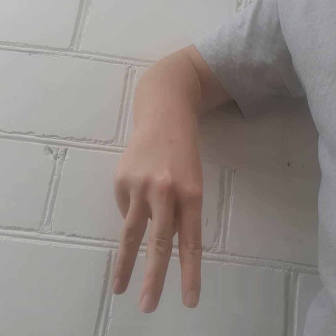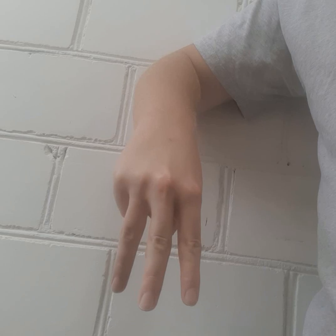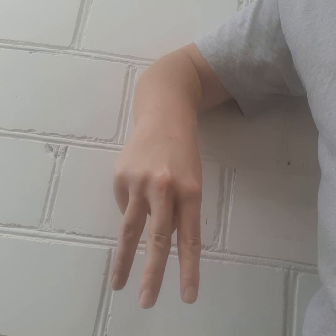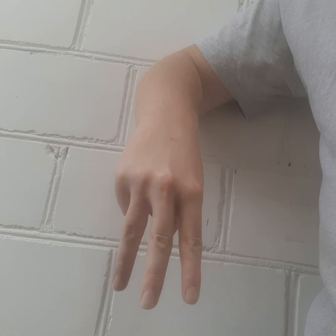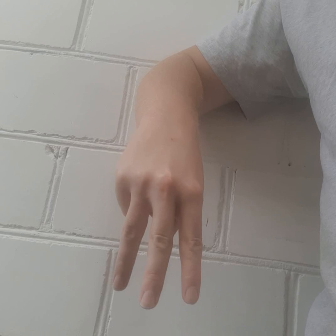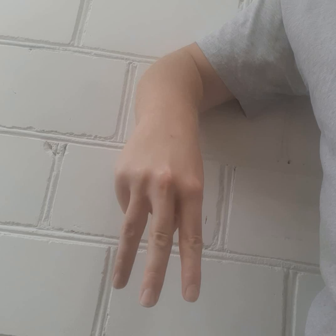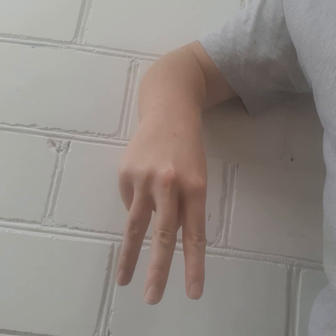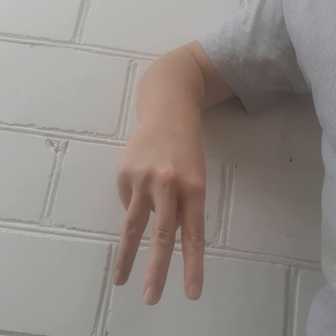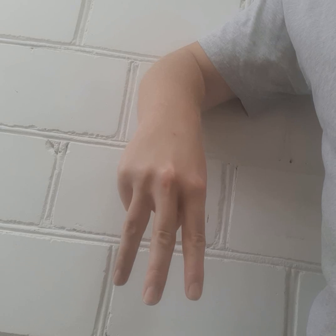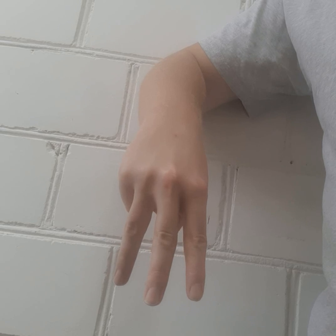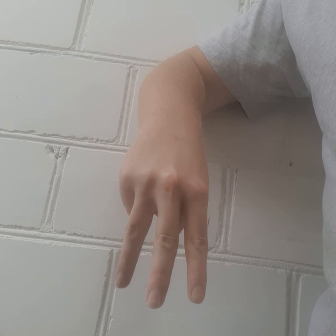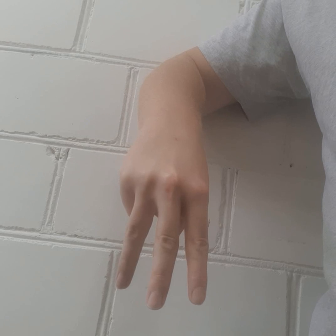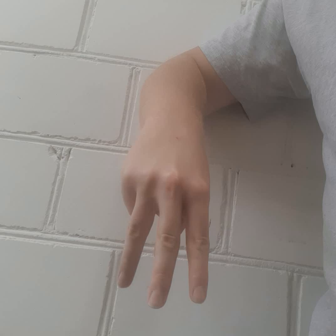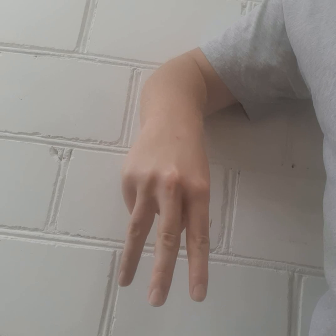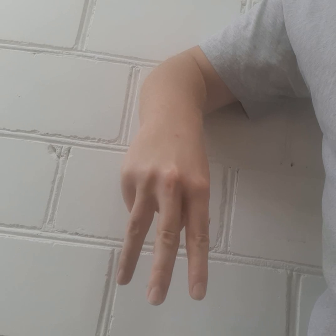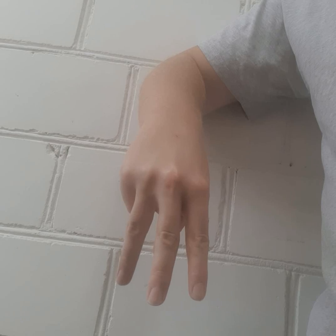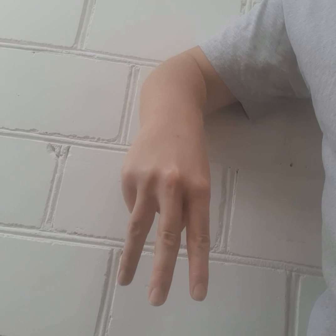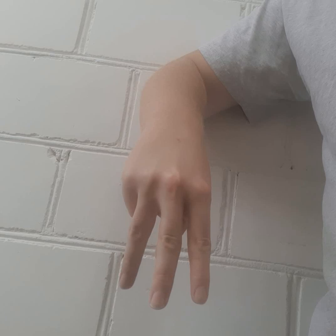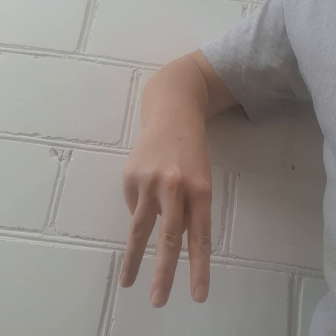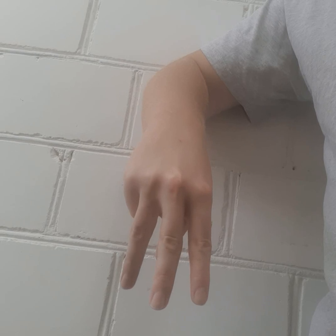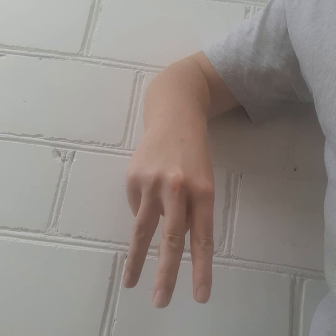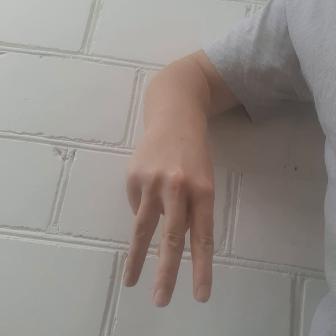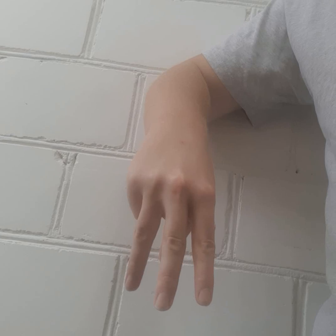М